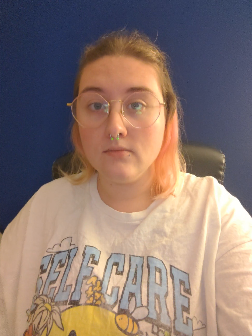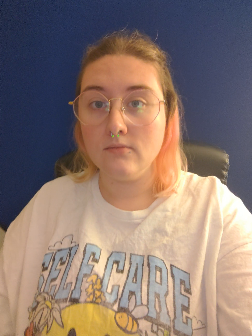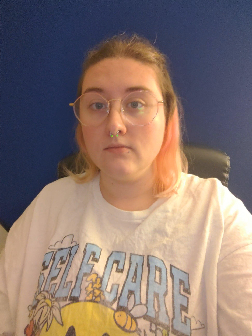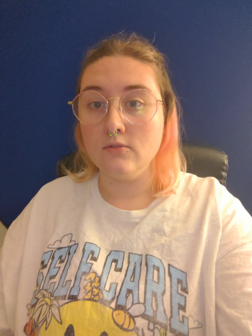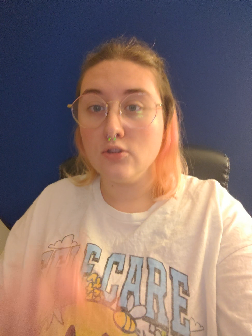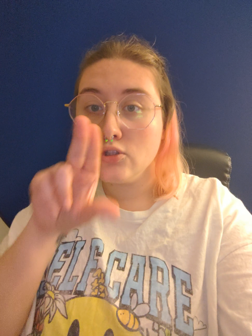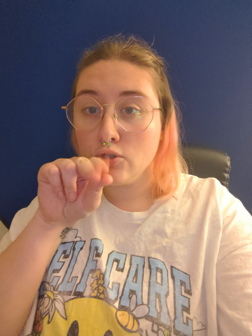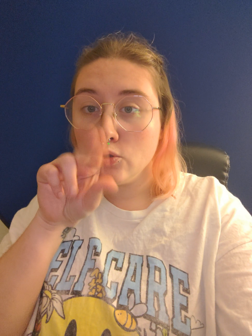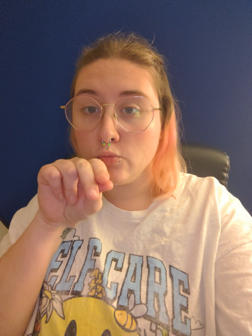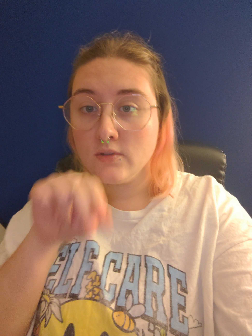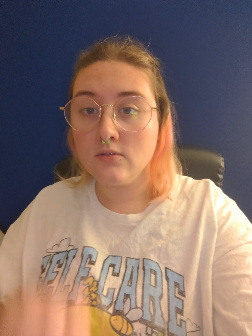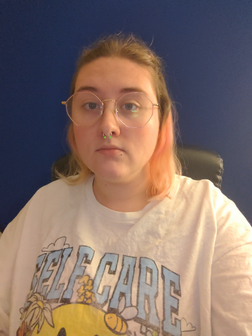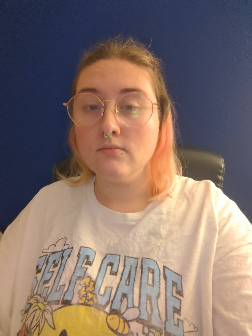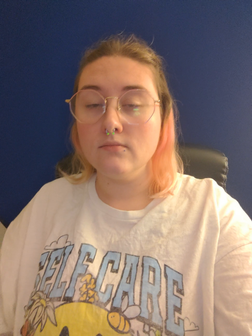goose